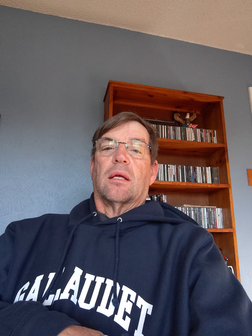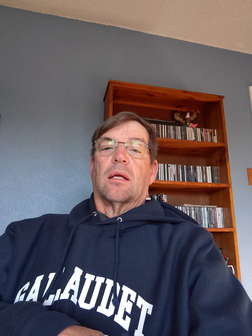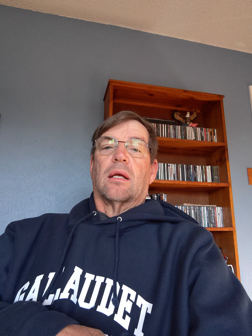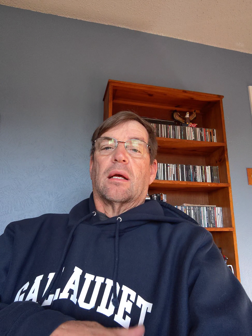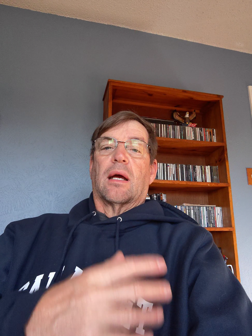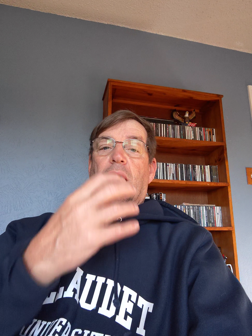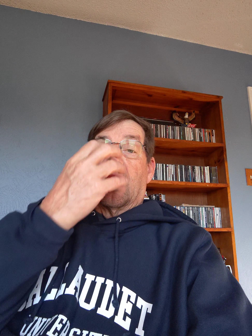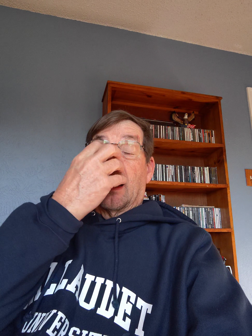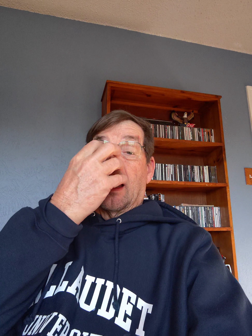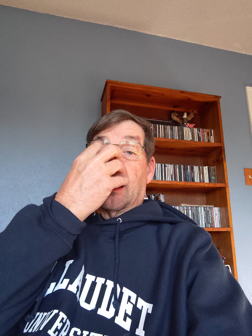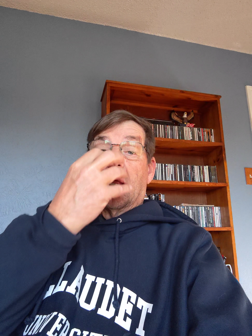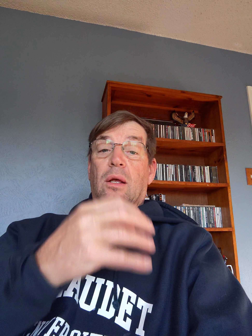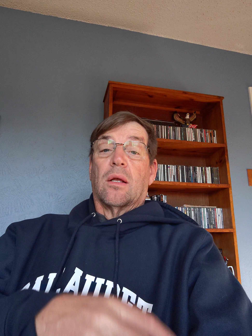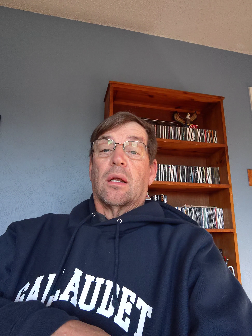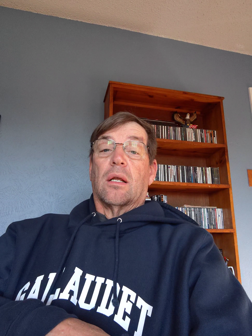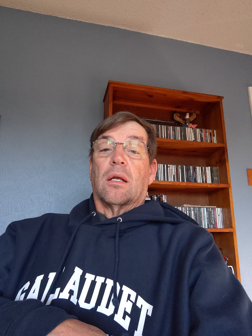clown